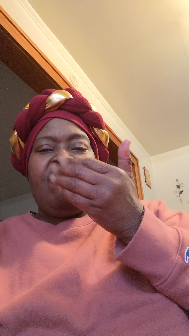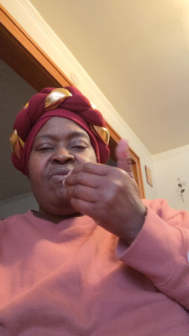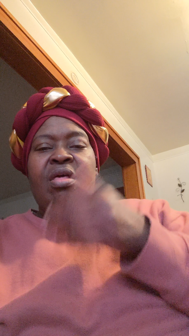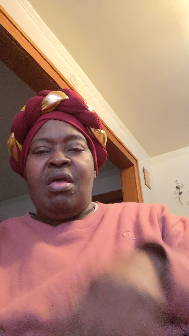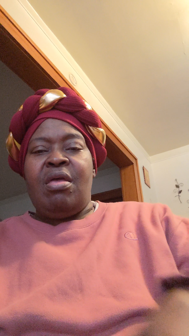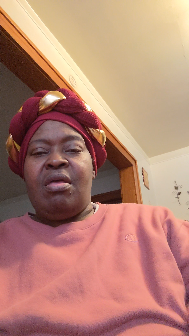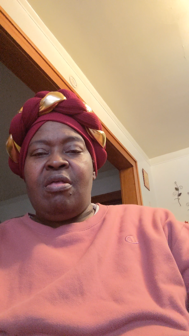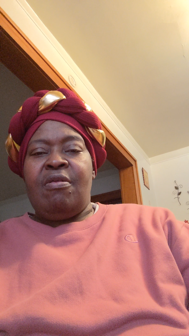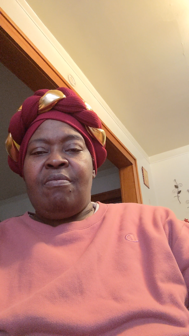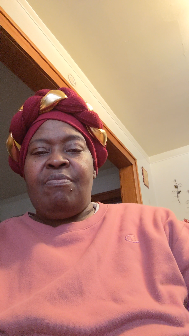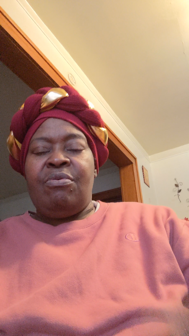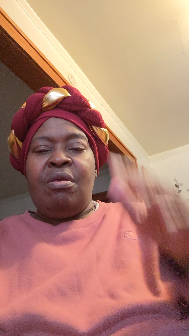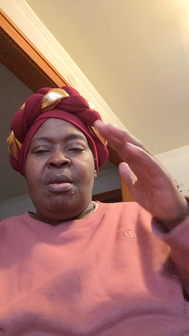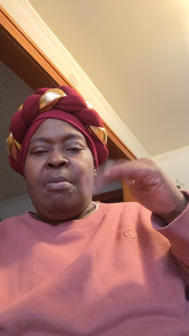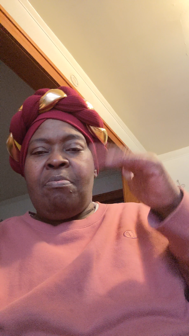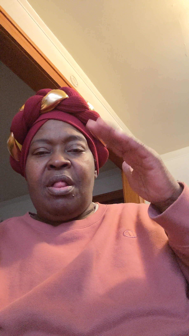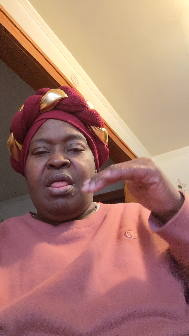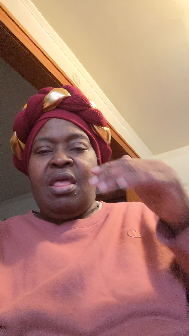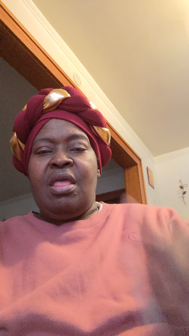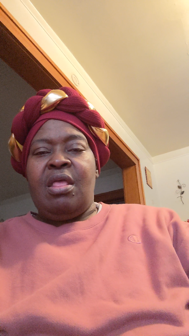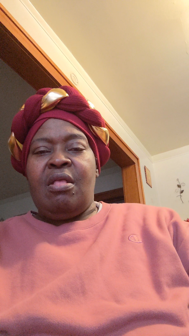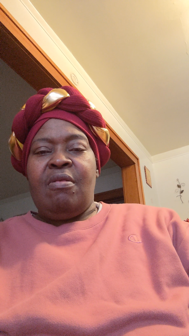build